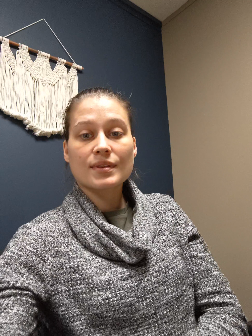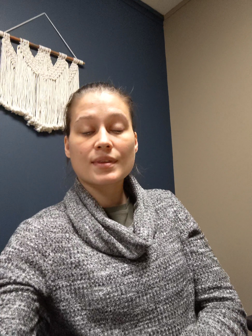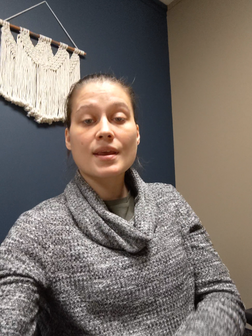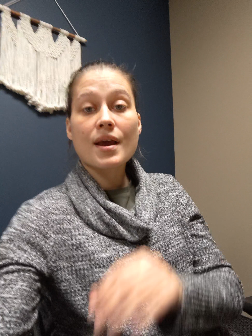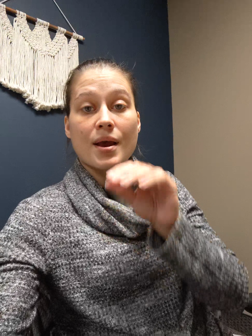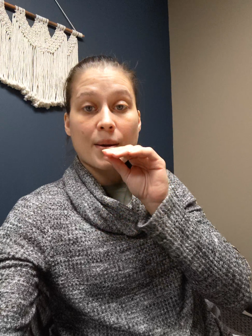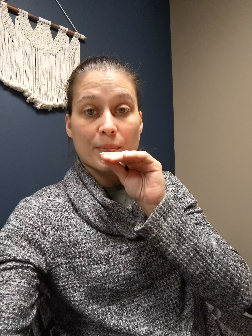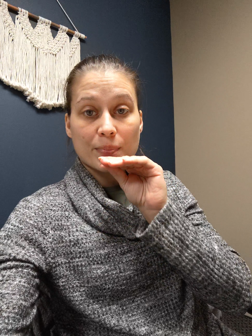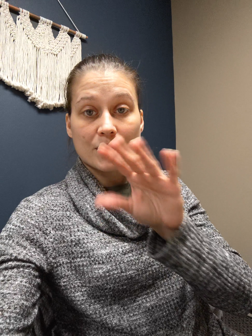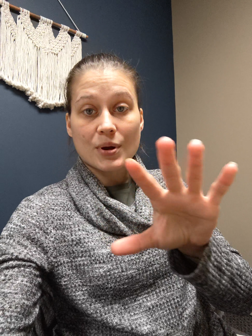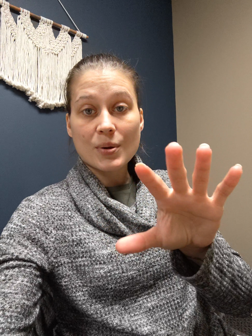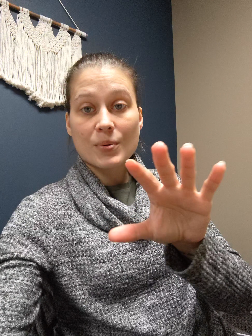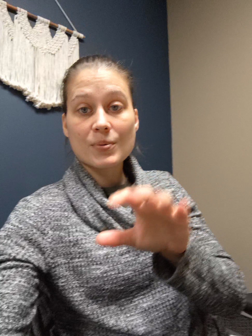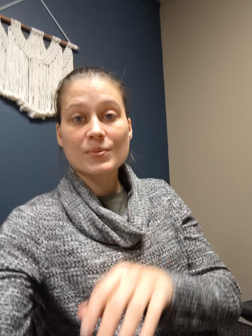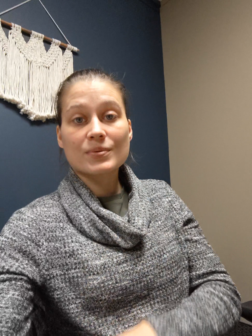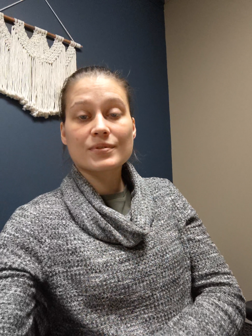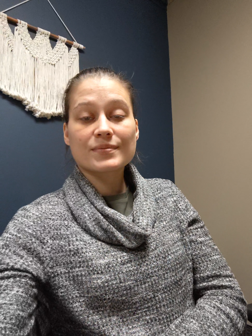blow